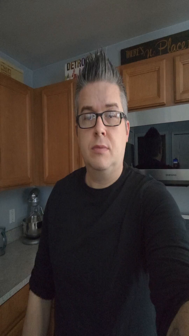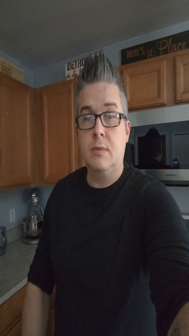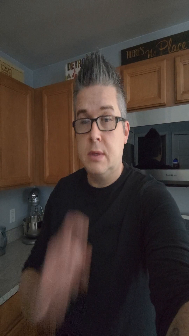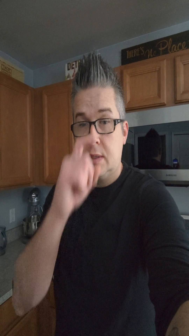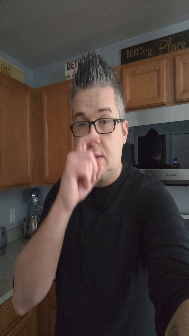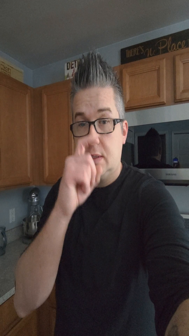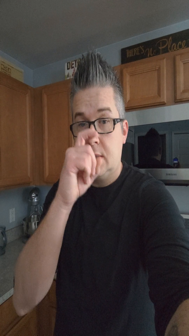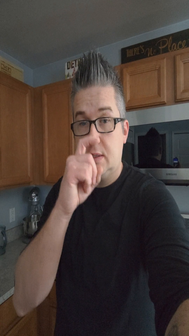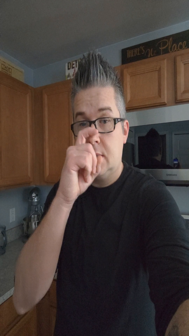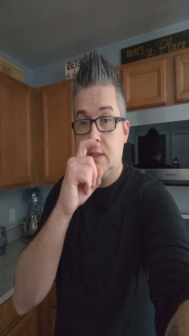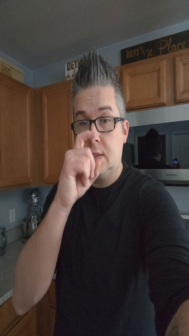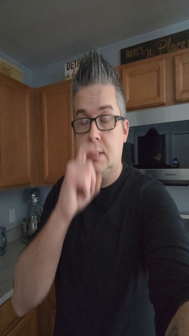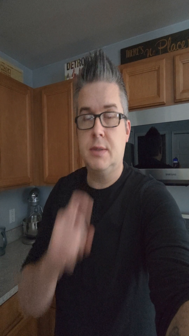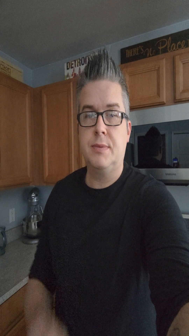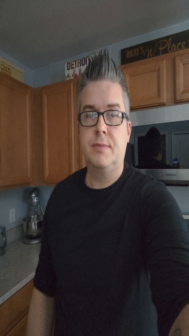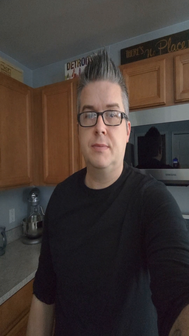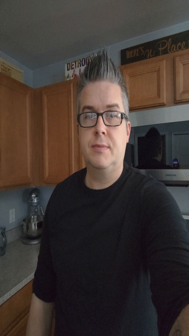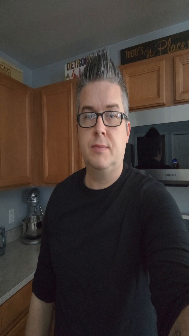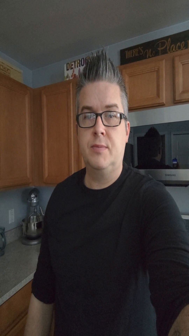doll